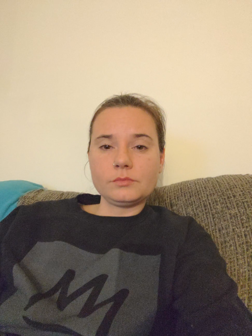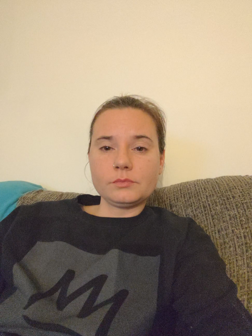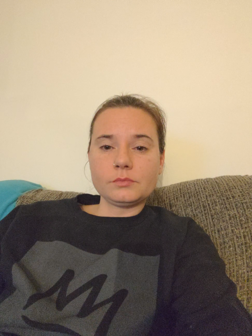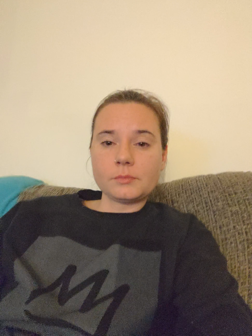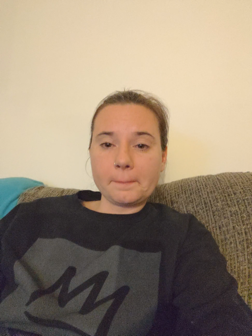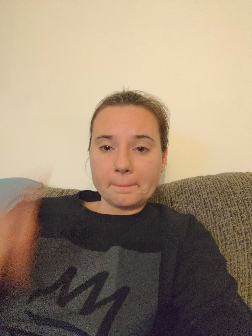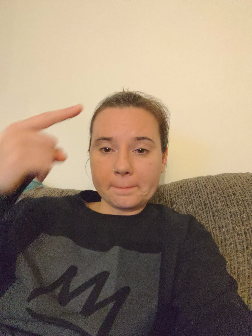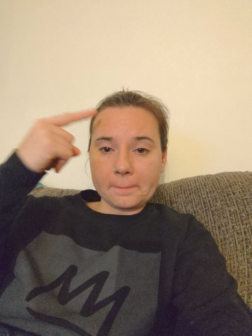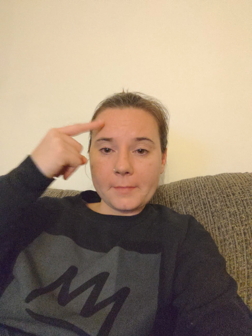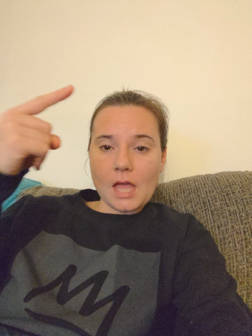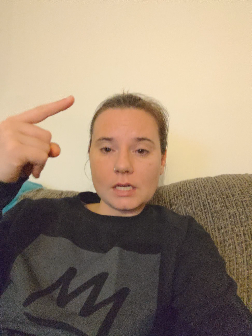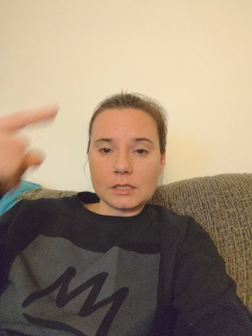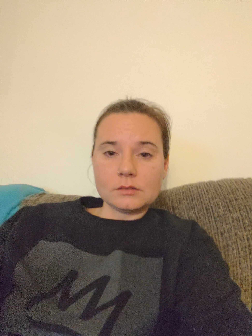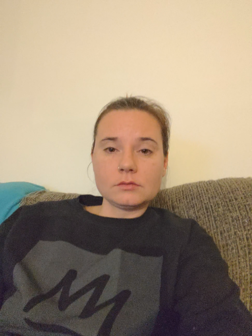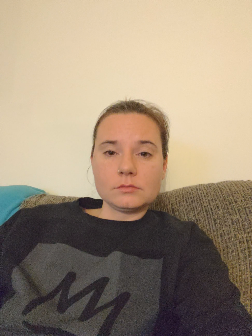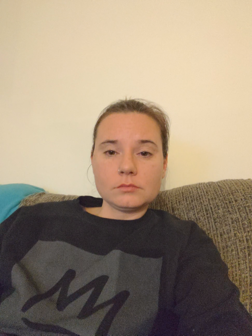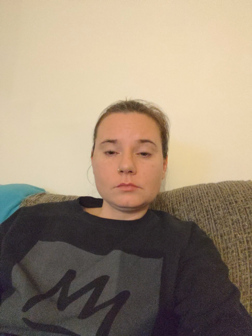penny